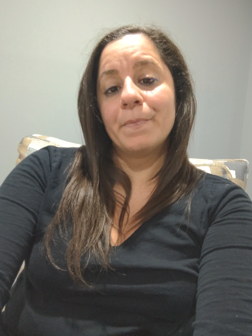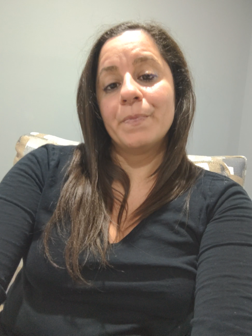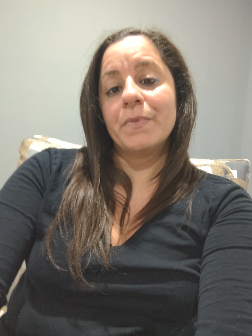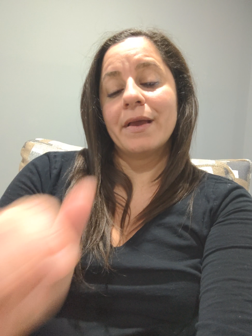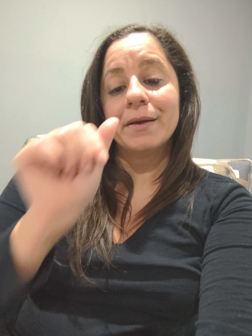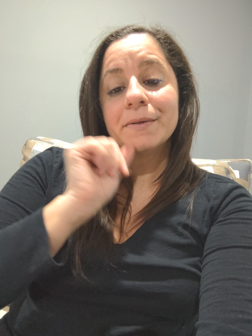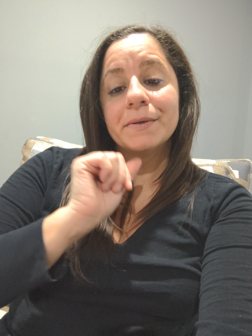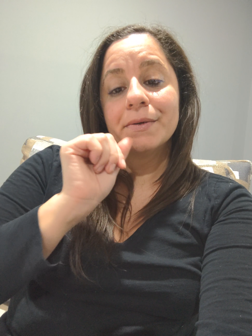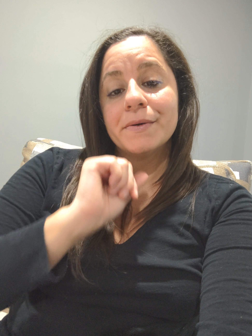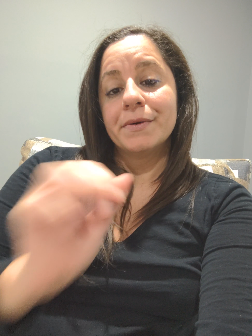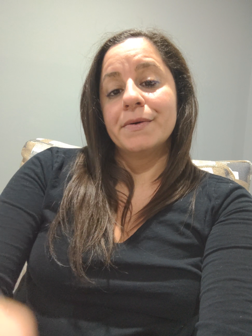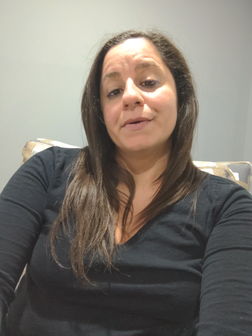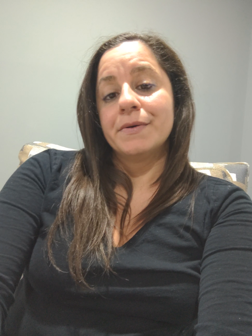aunt